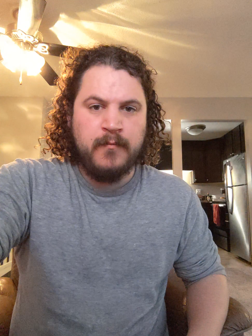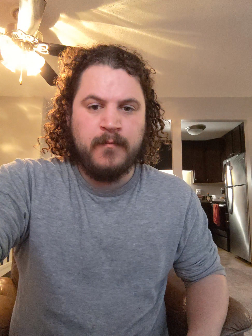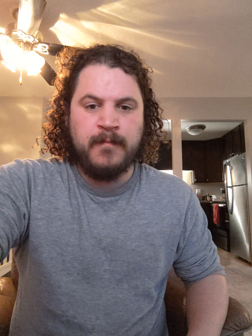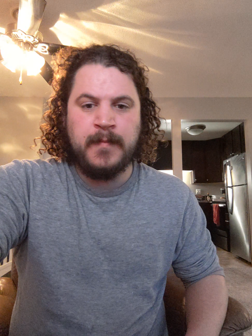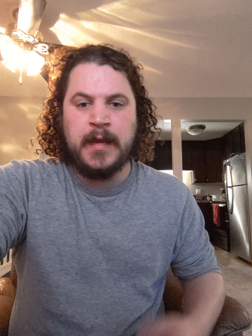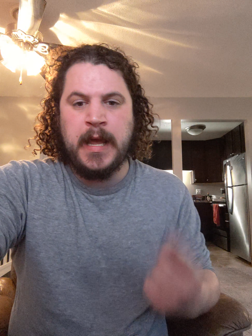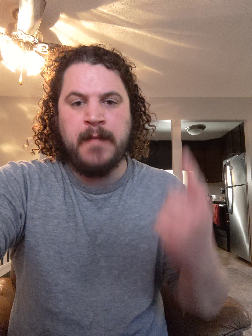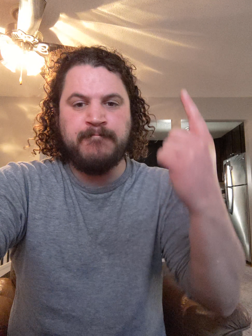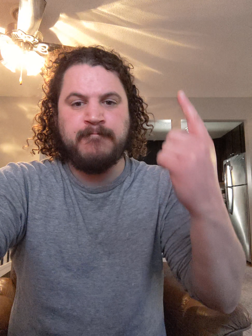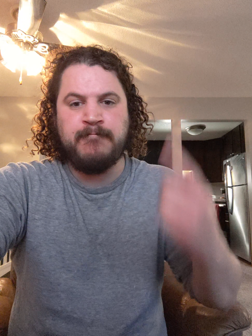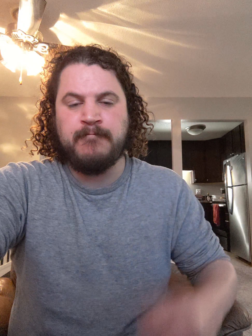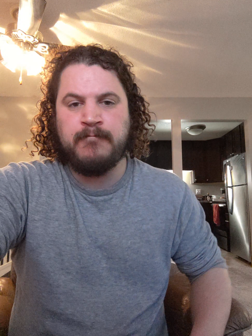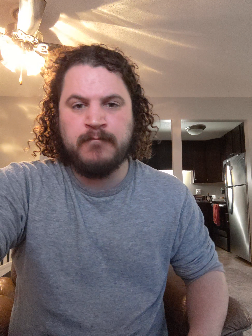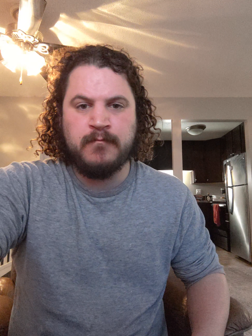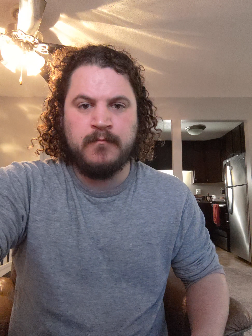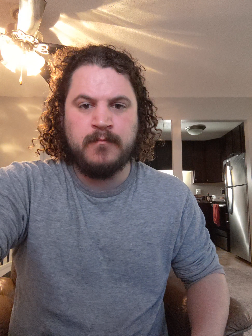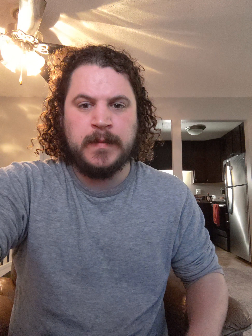up